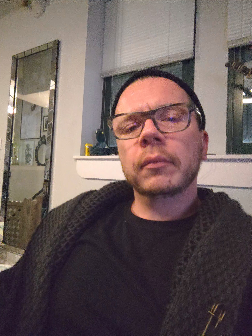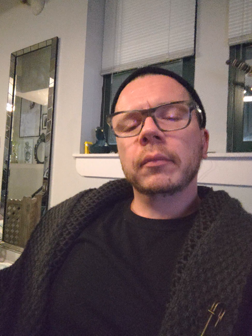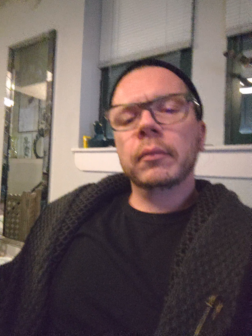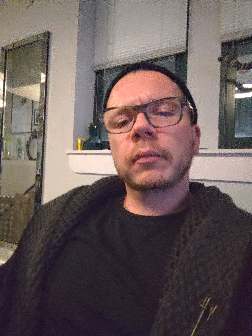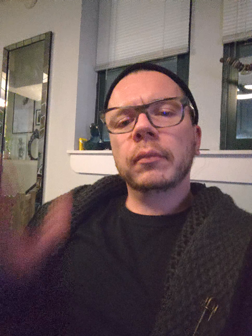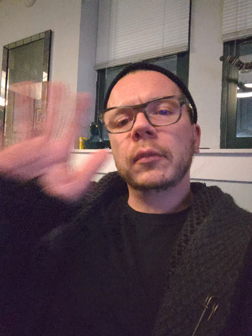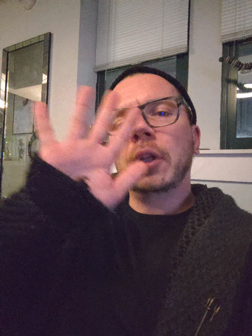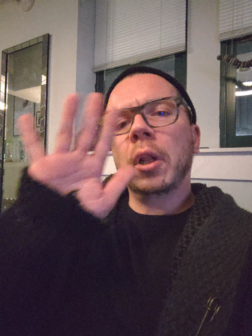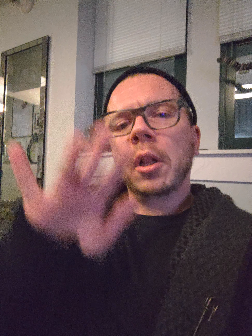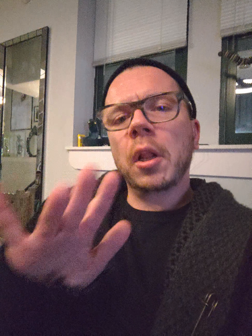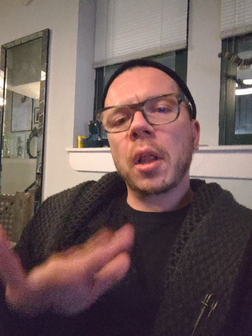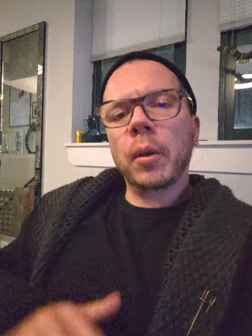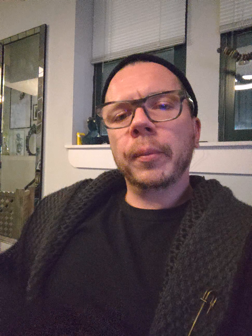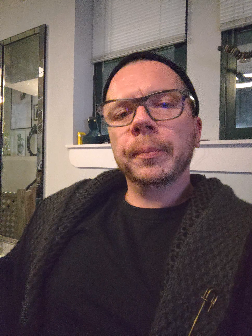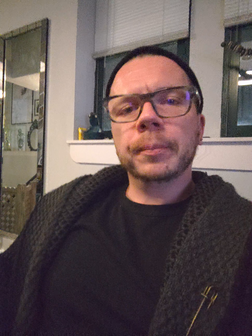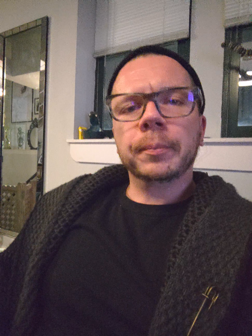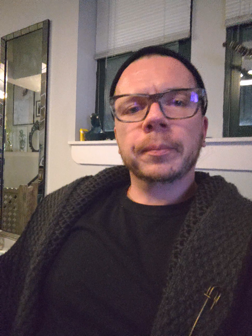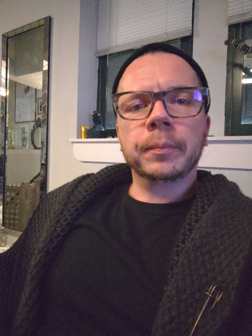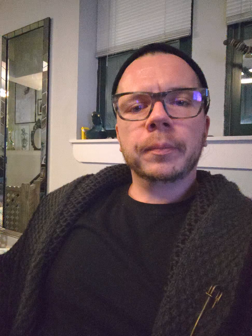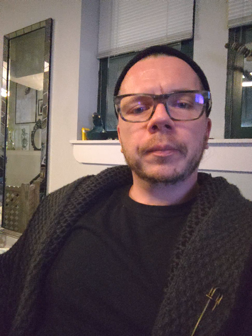snow